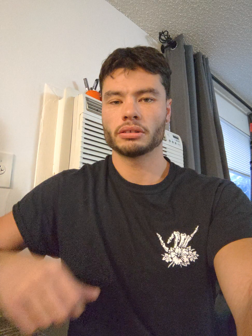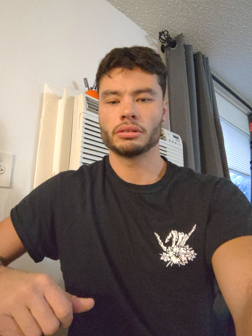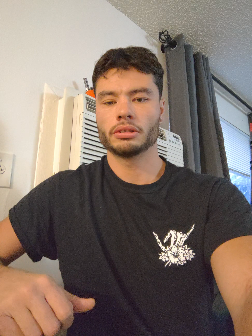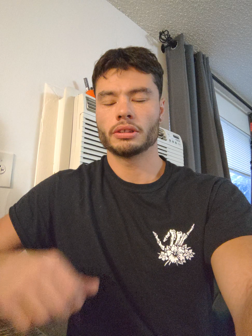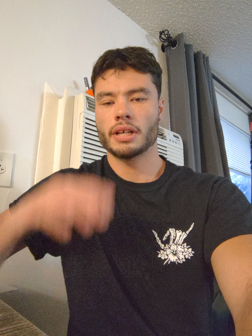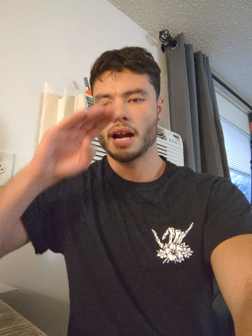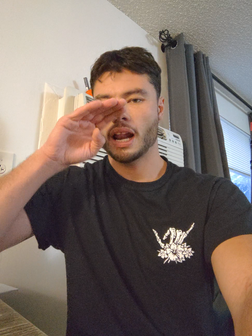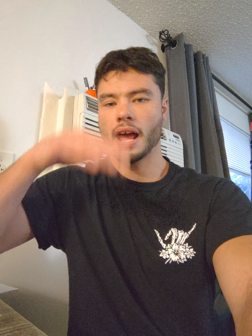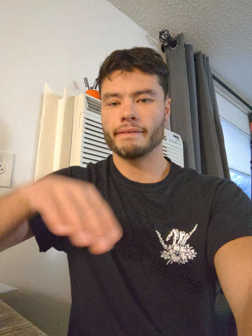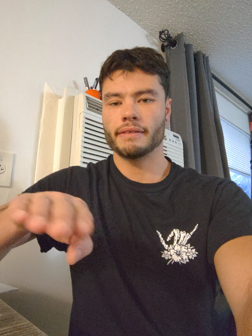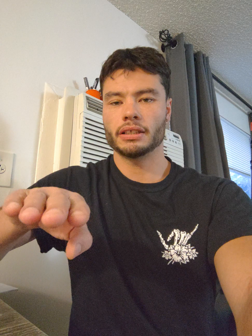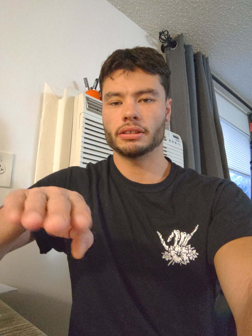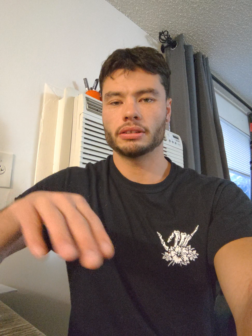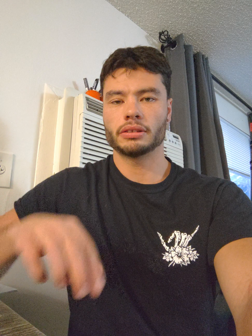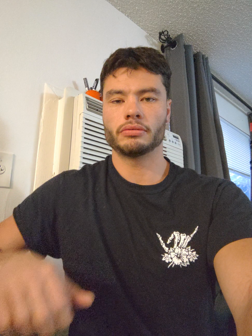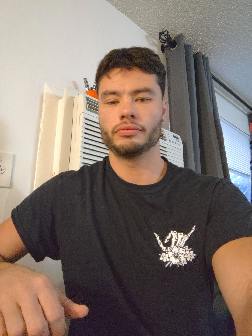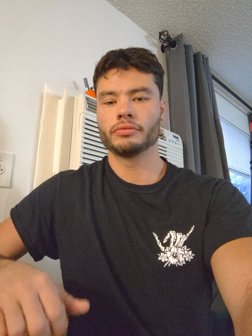elephant